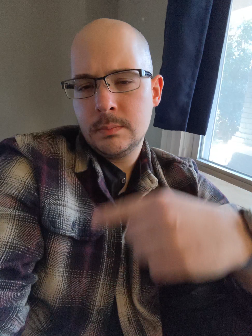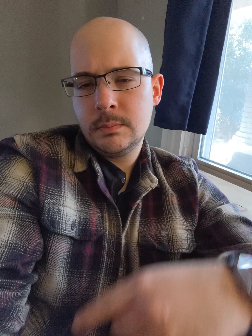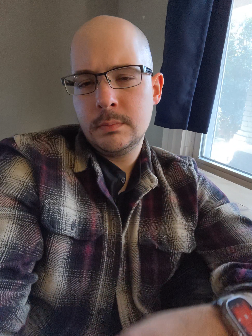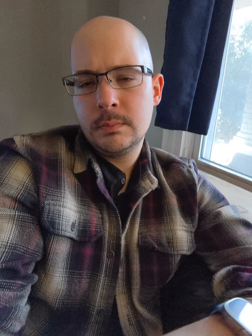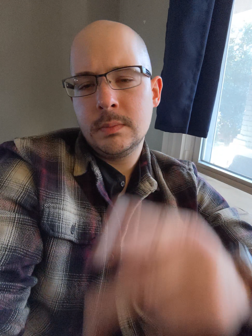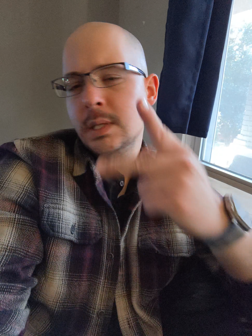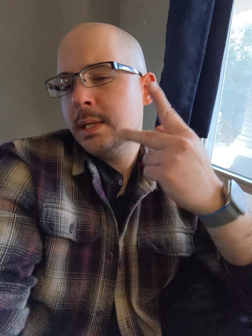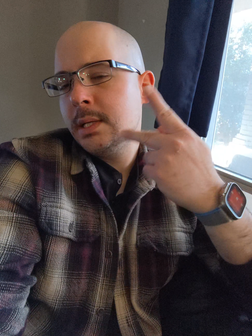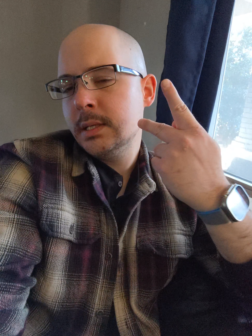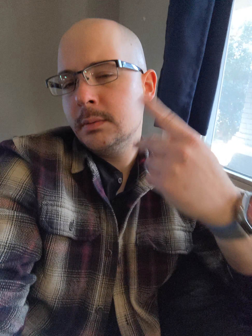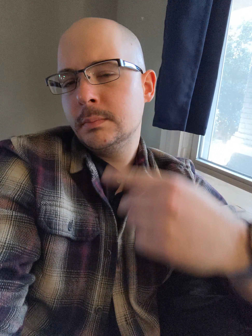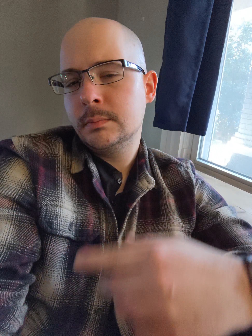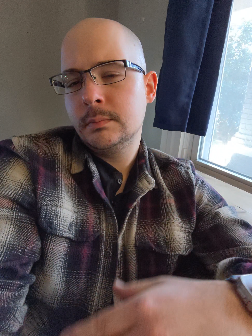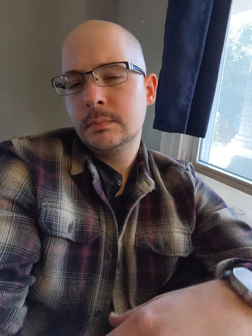kitty